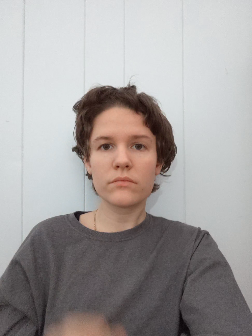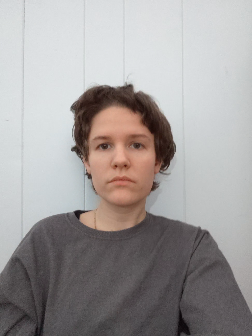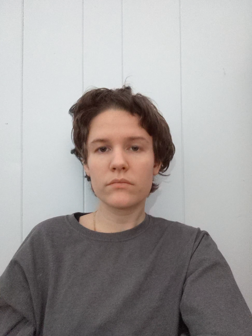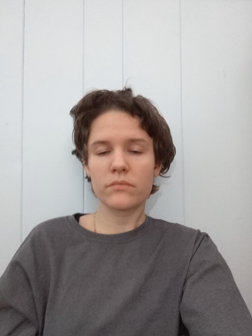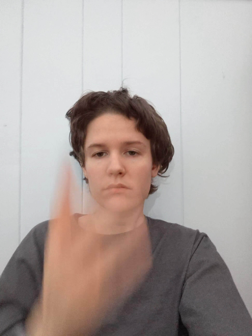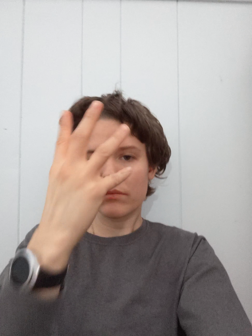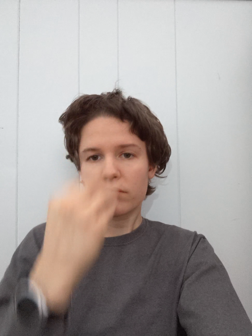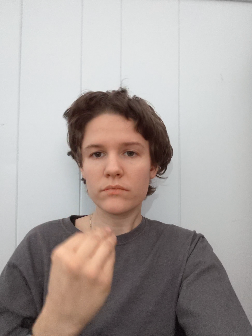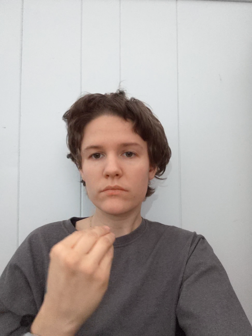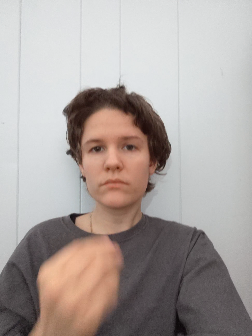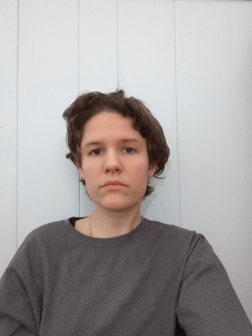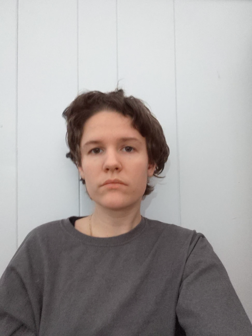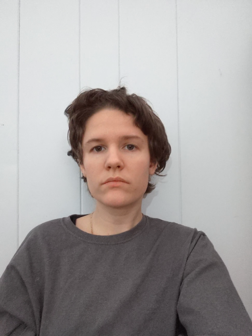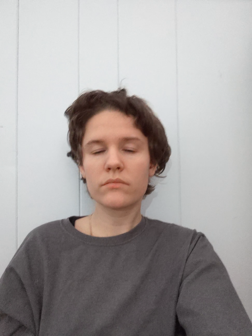sleep